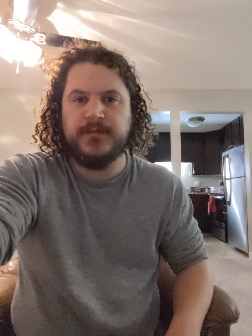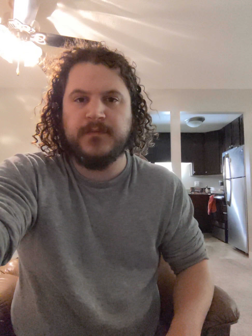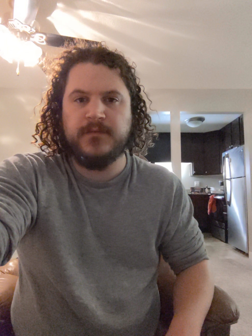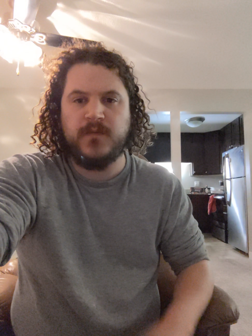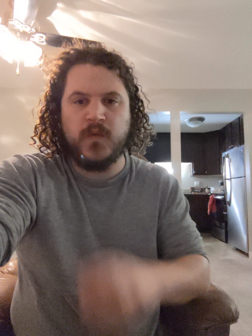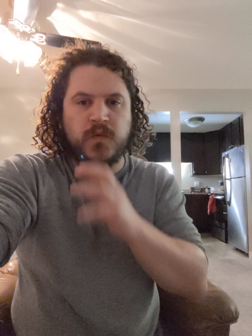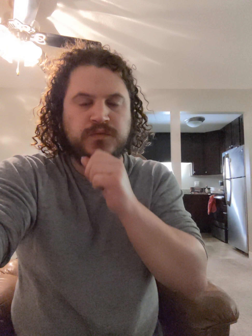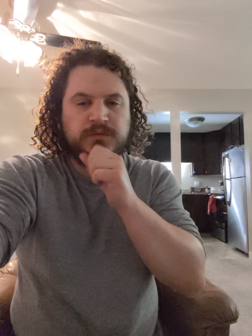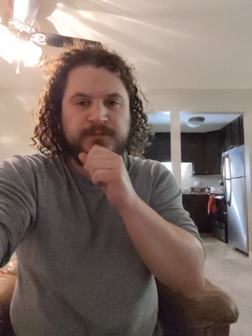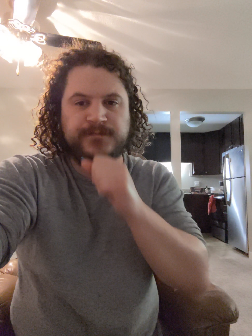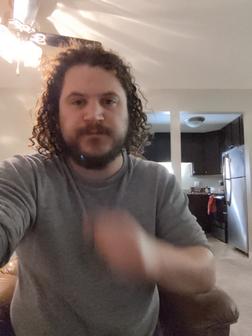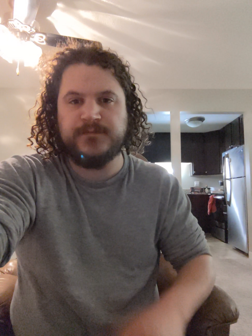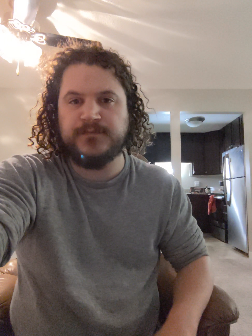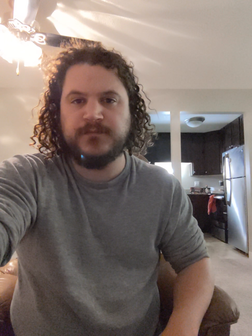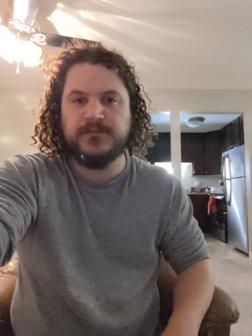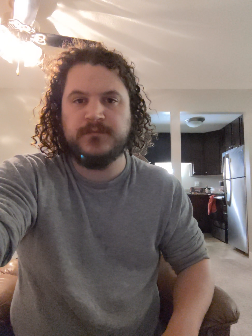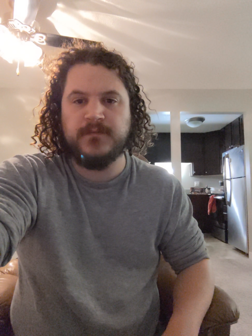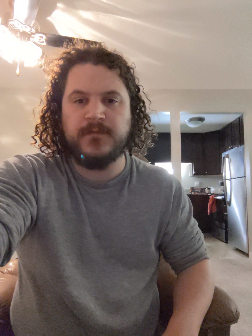orange